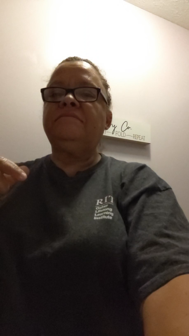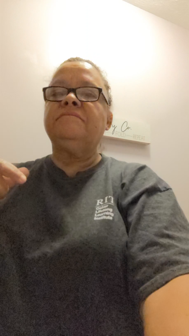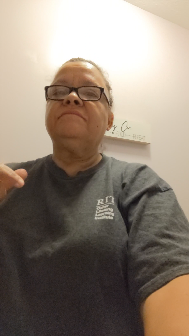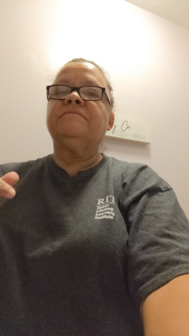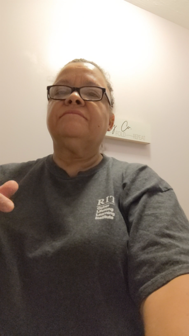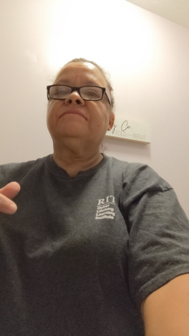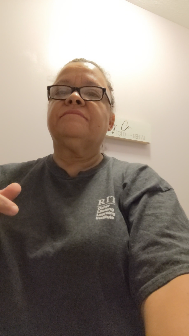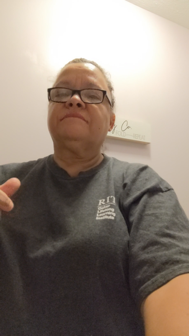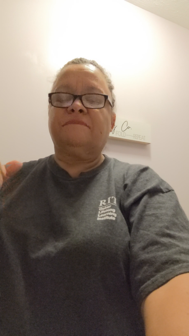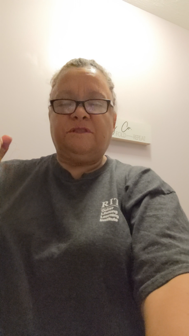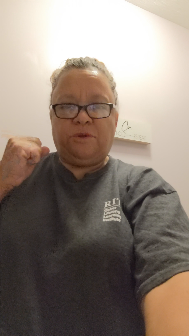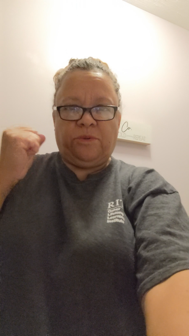cold